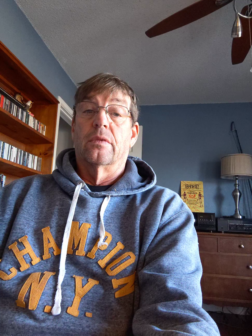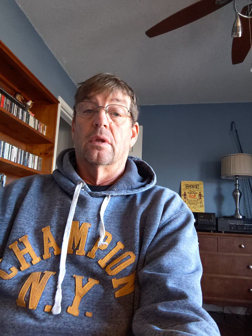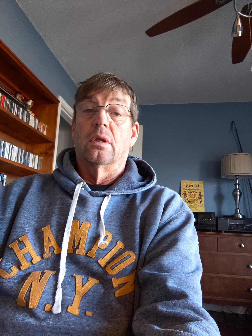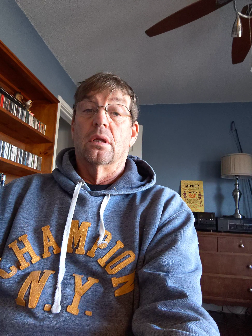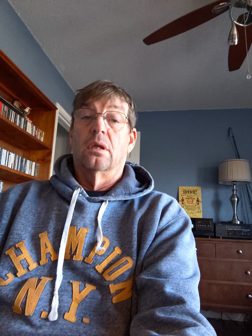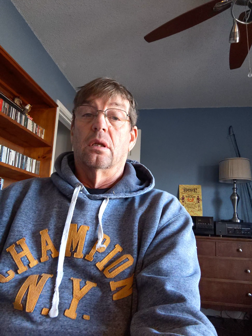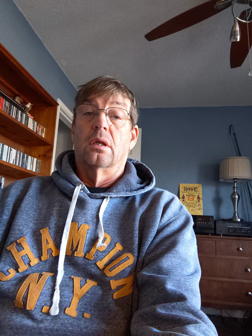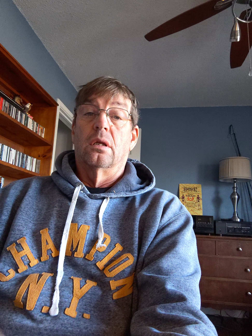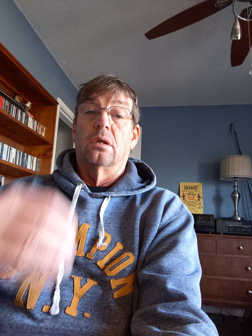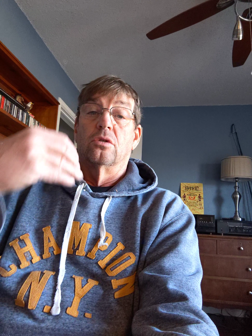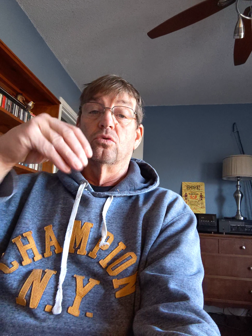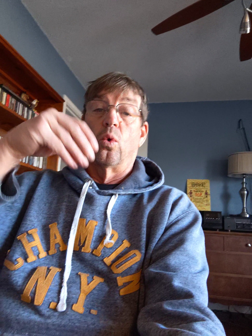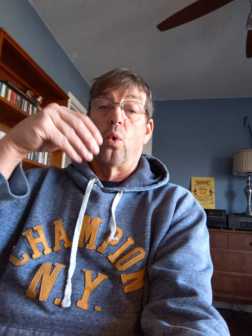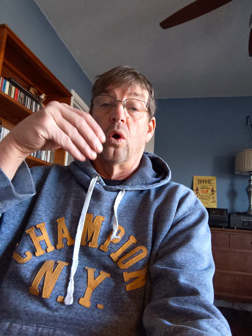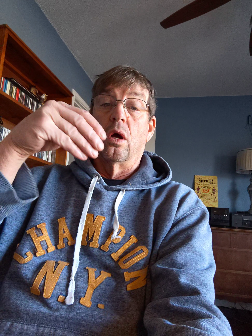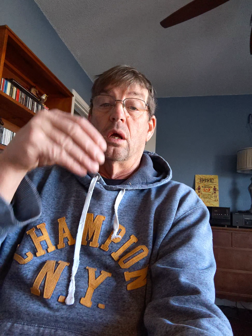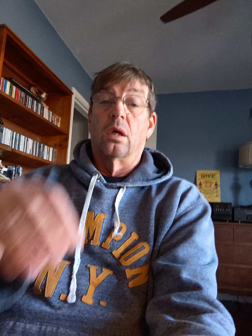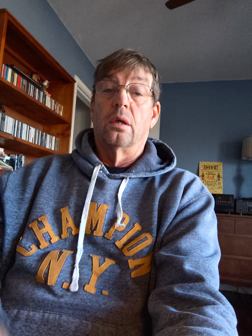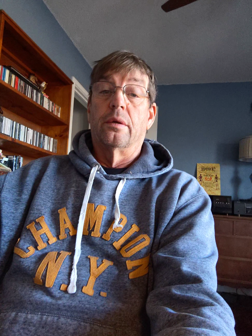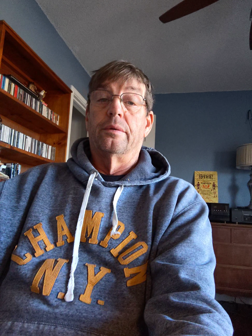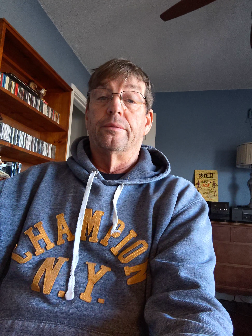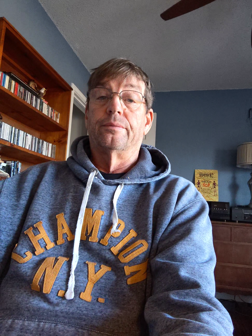store